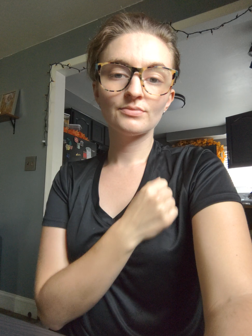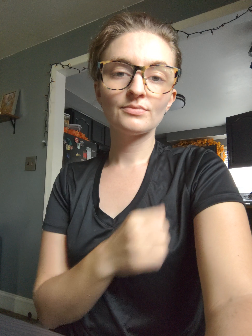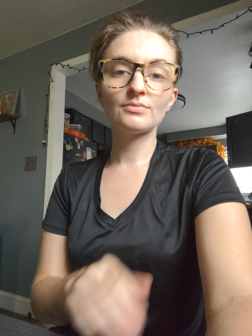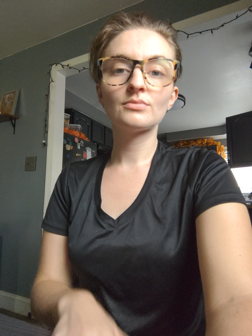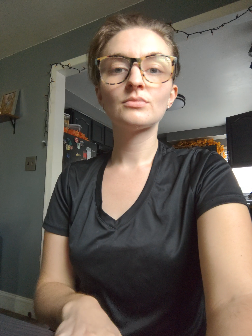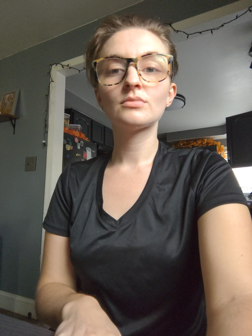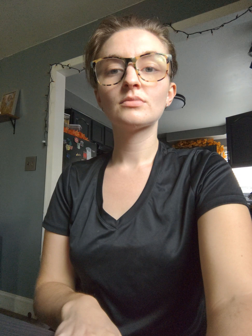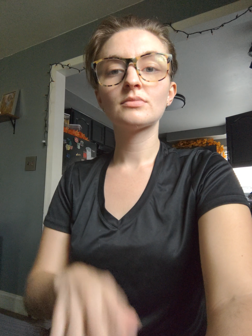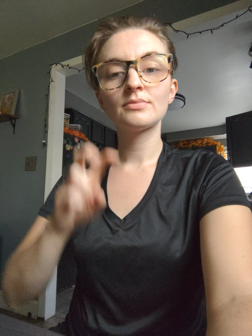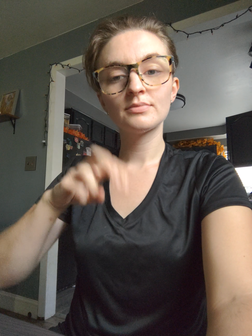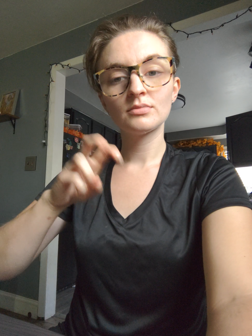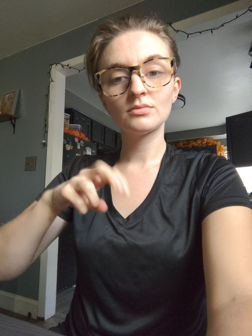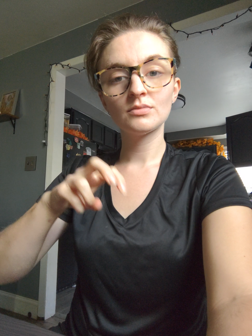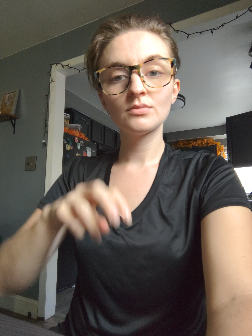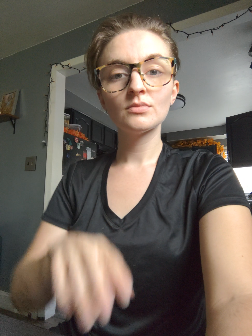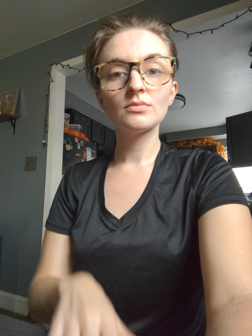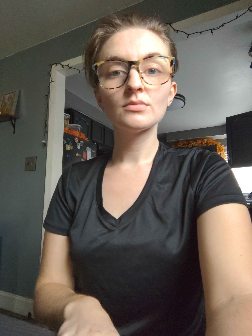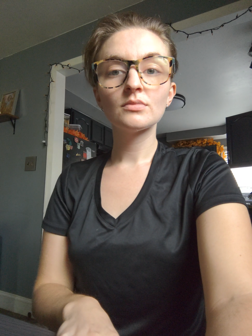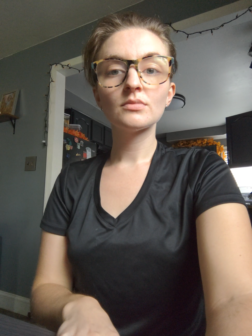potato